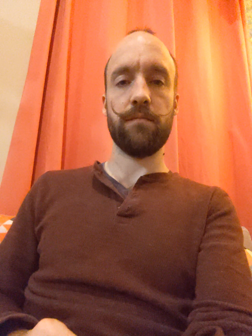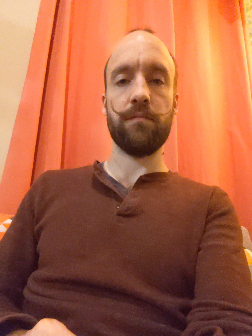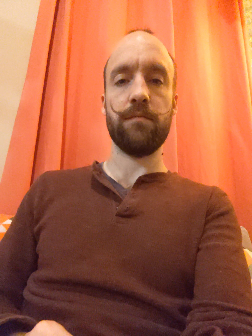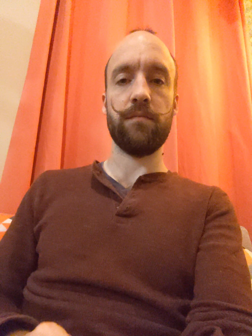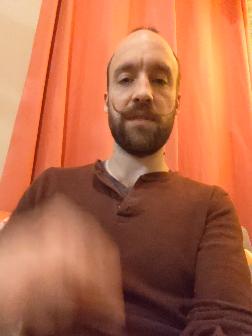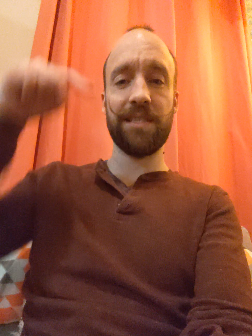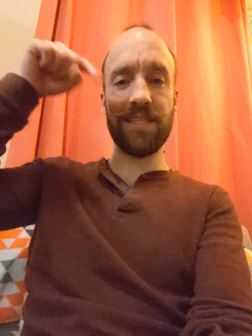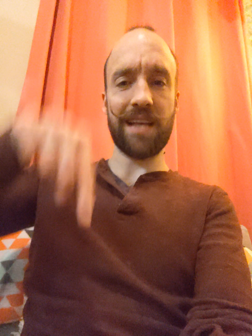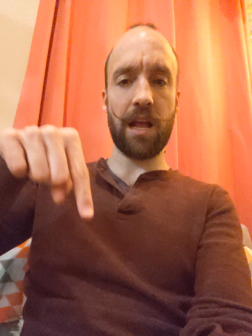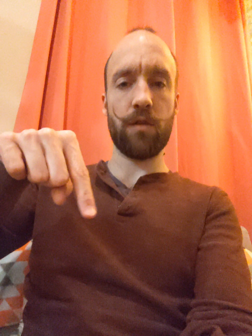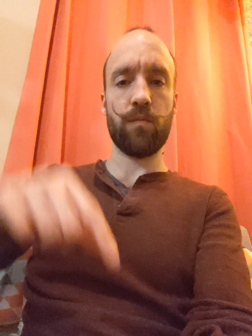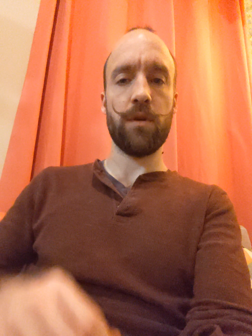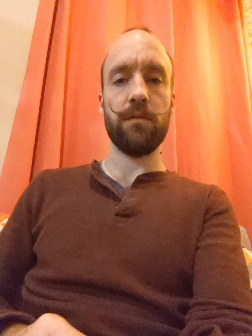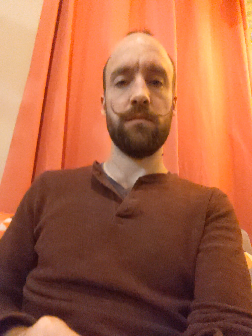down